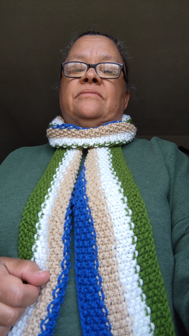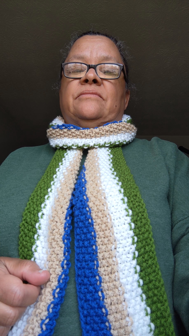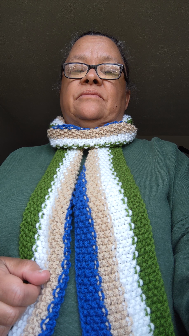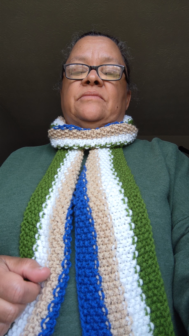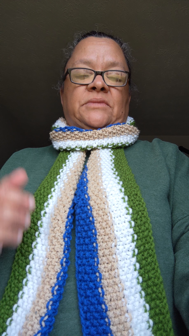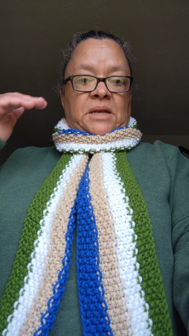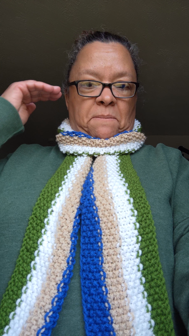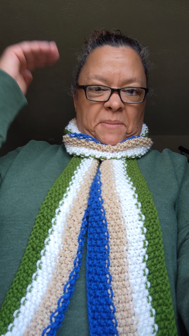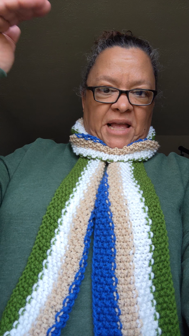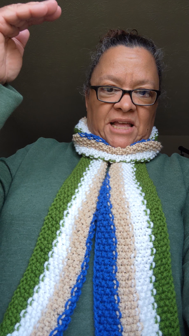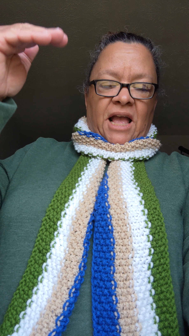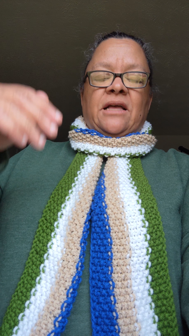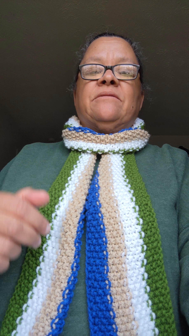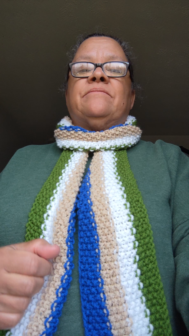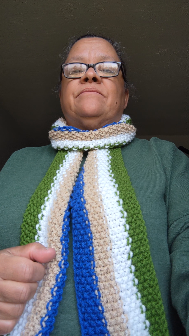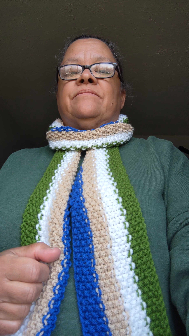big